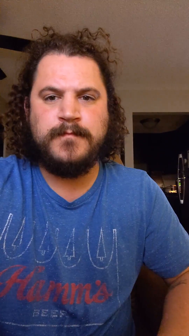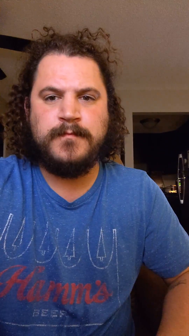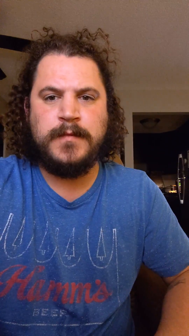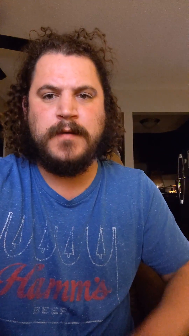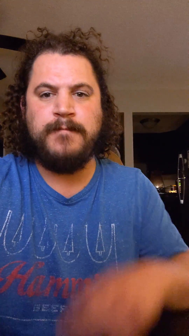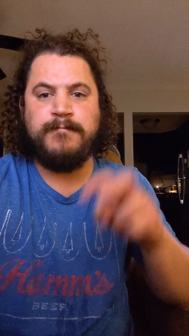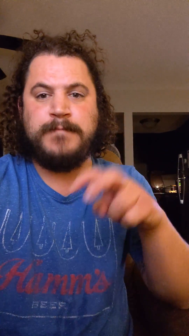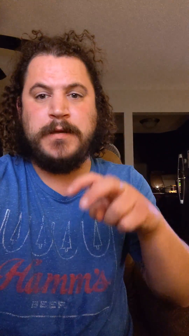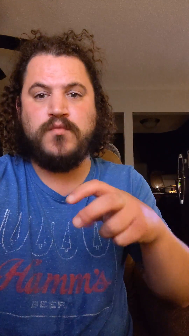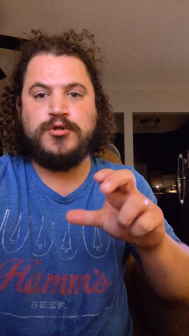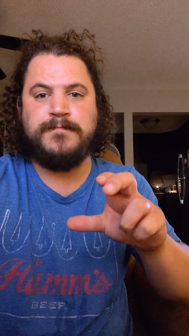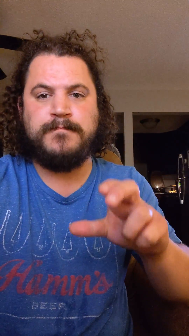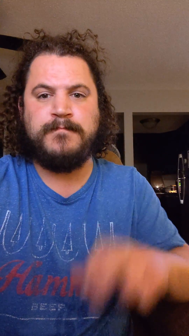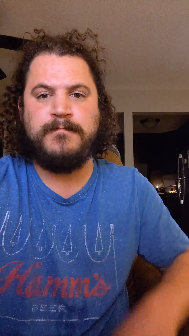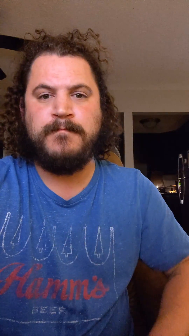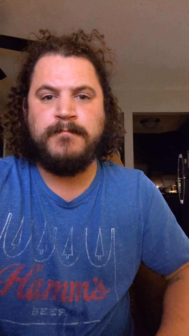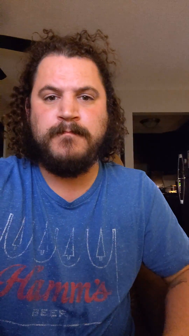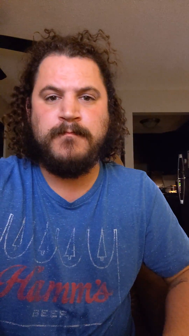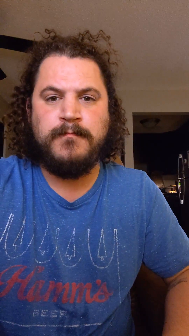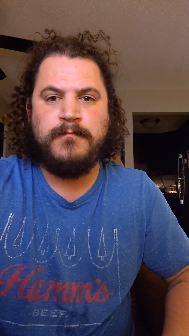potato chip